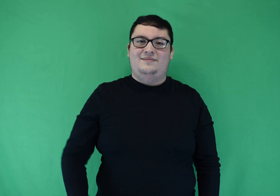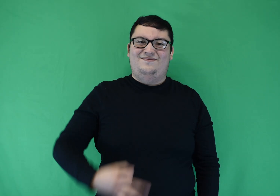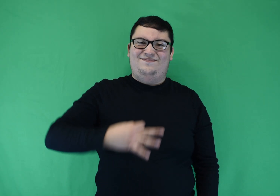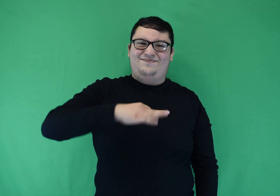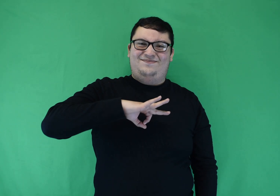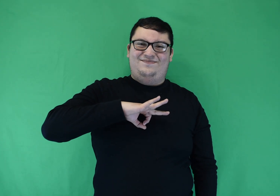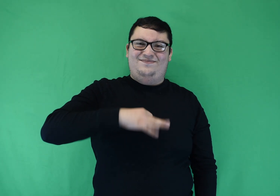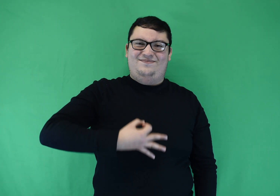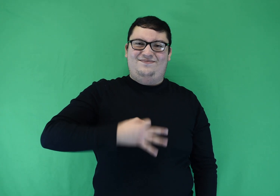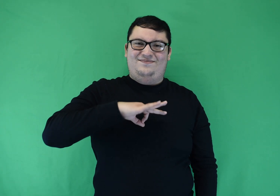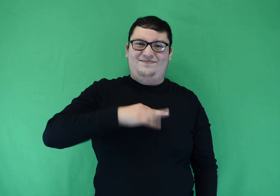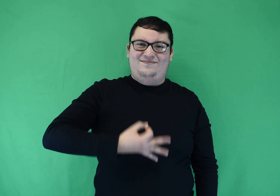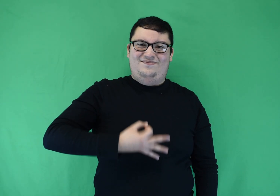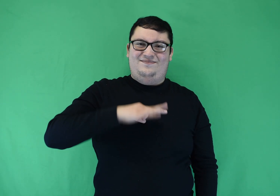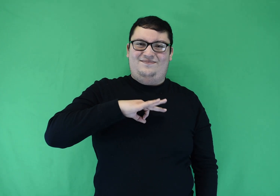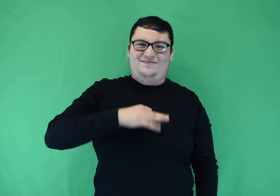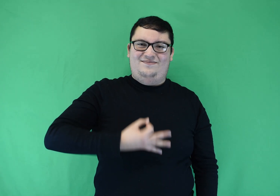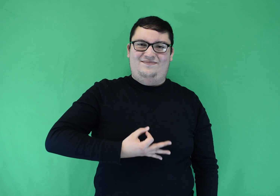infección